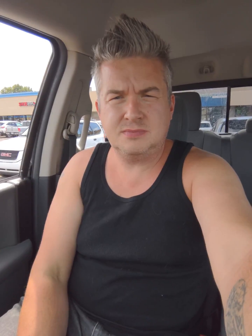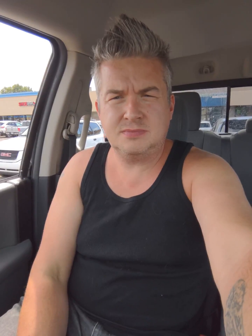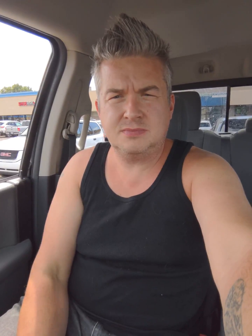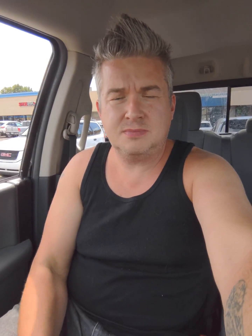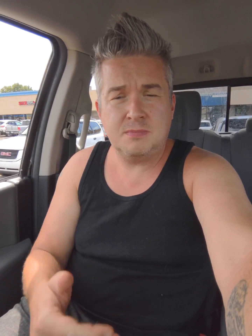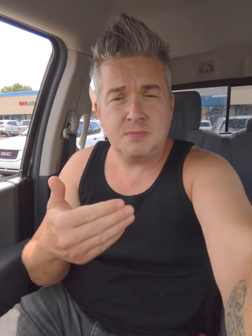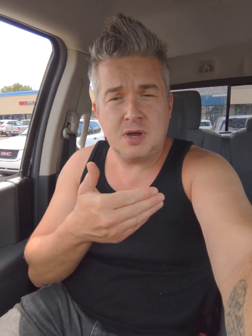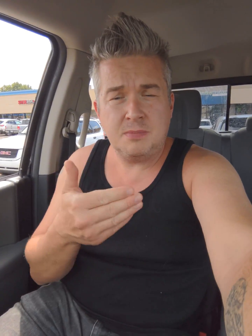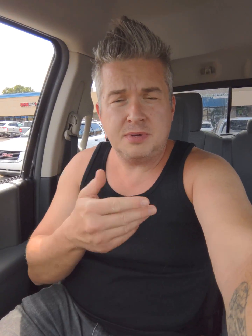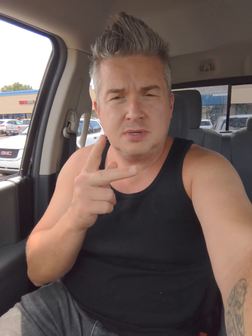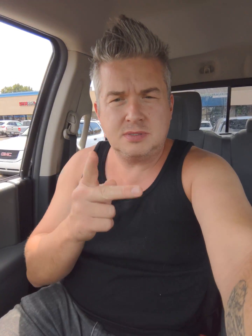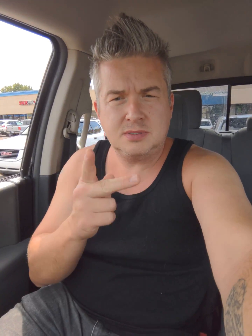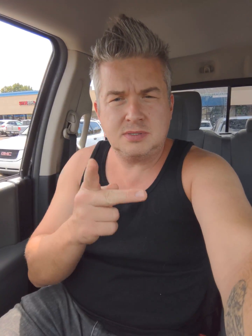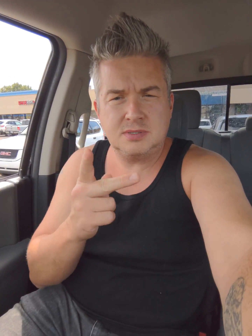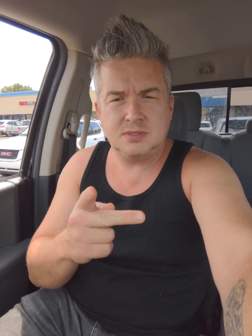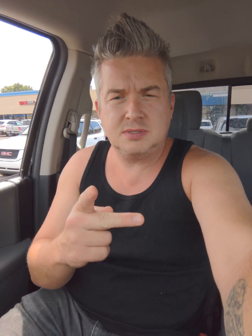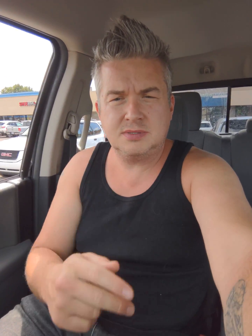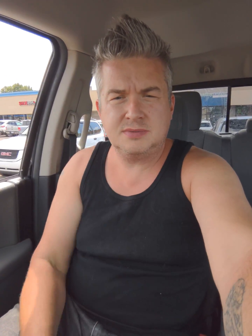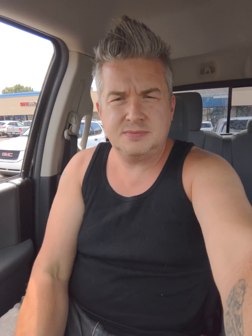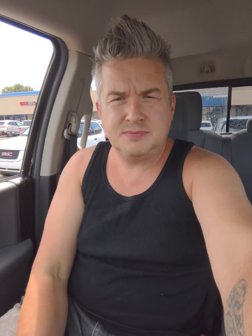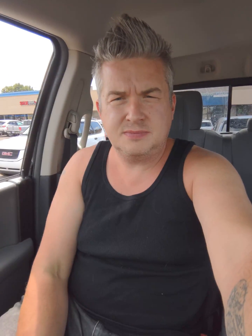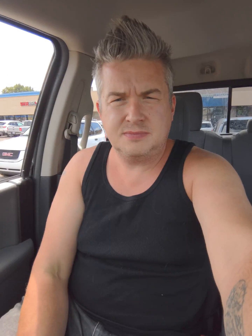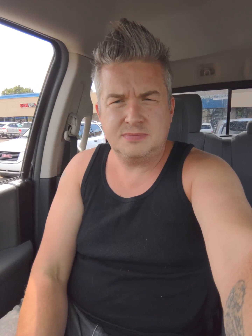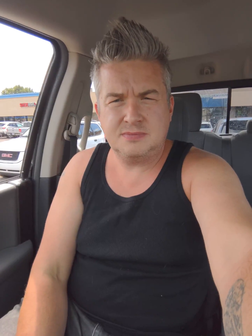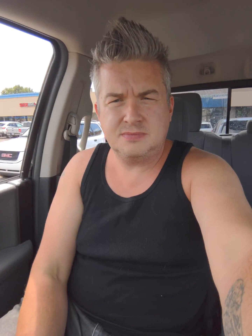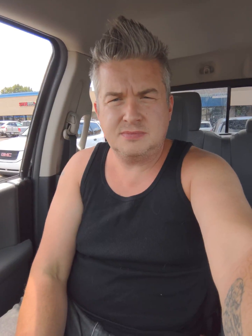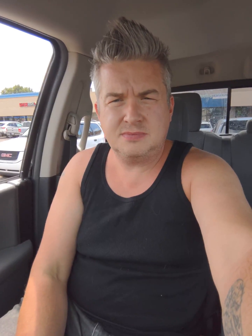babysitter